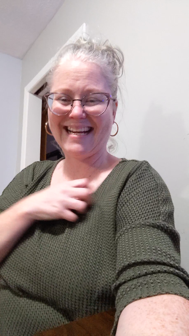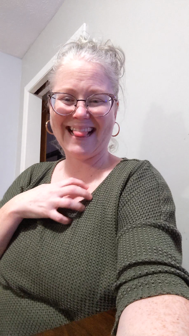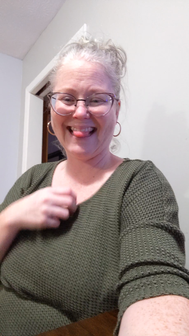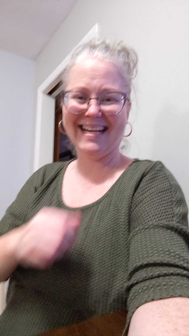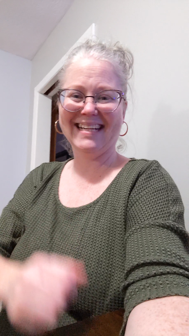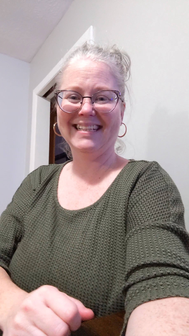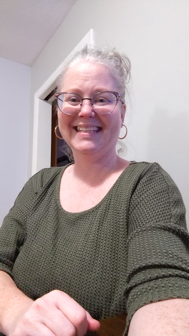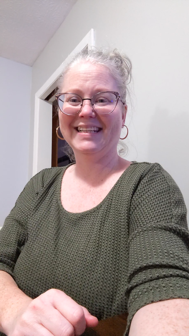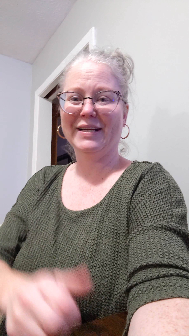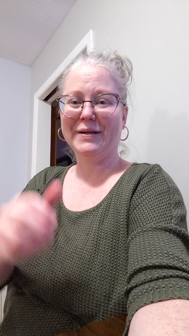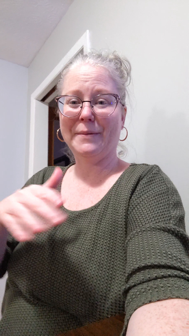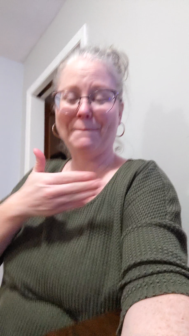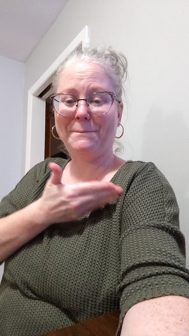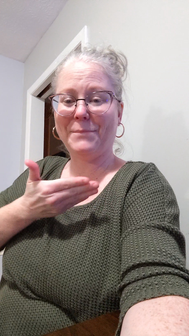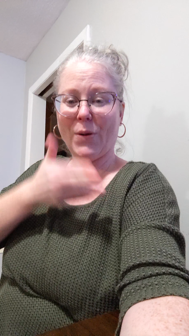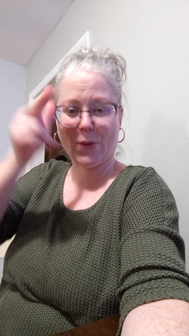pony